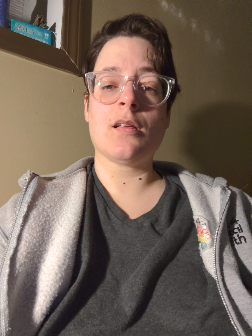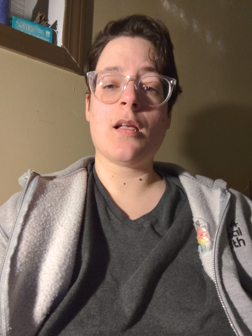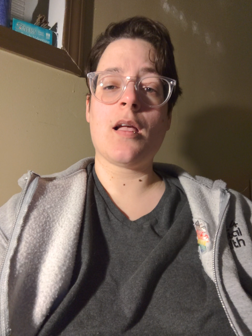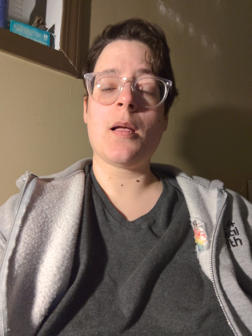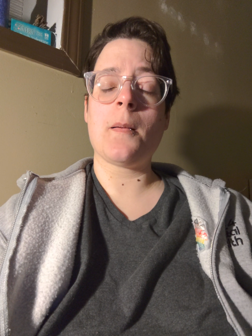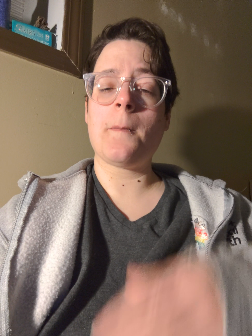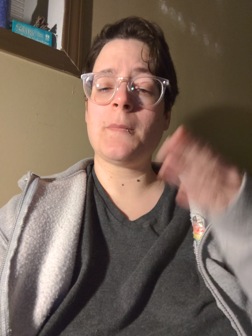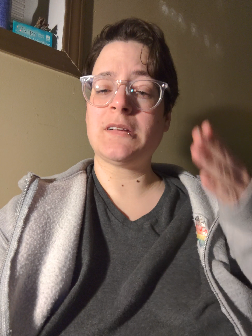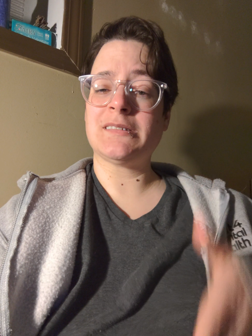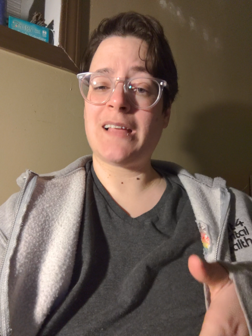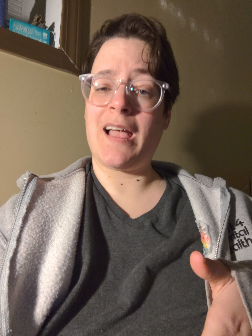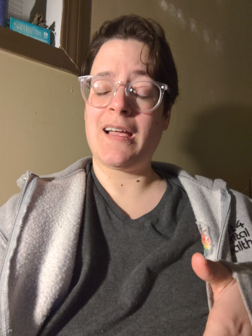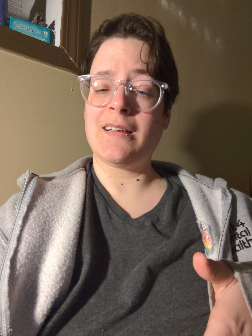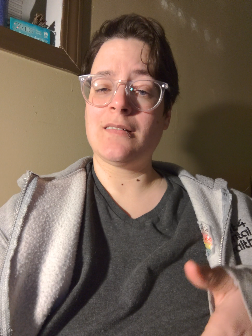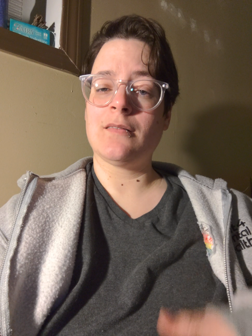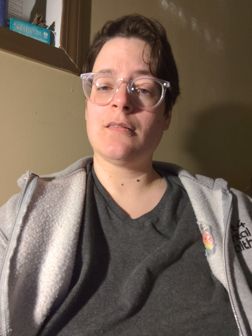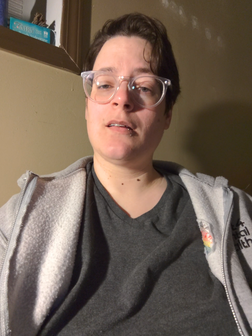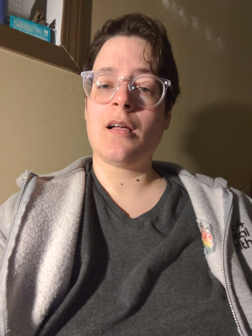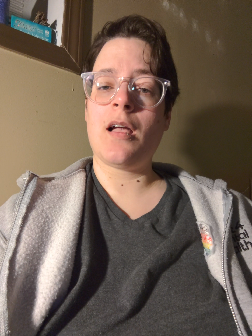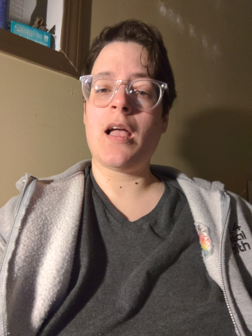beside